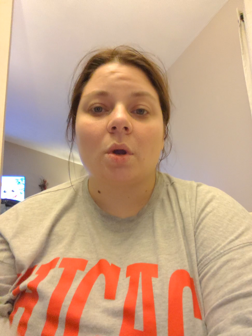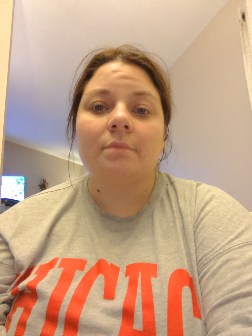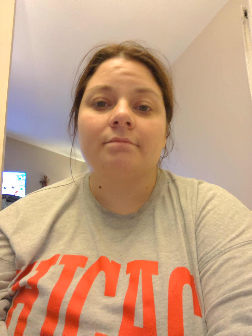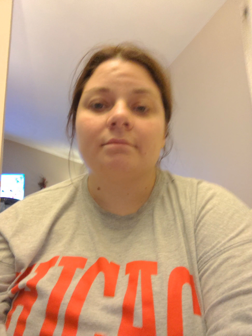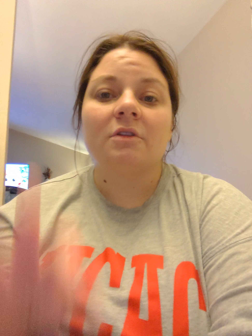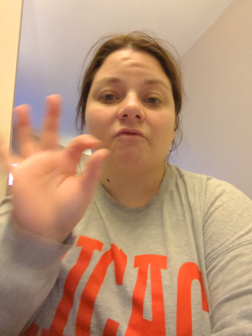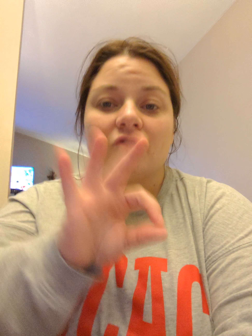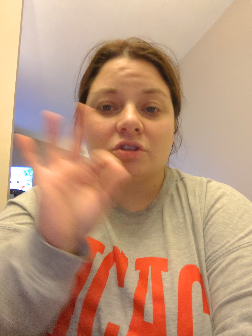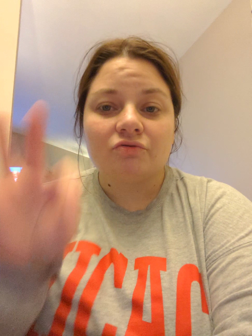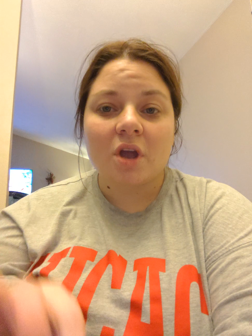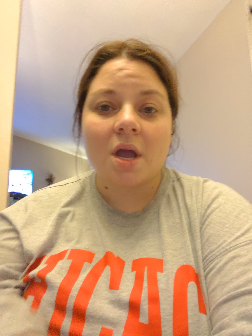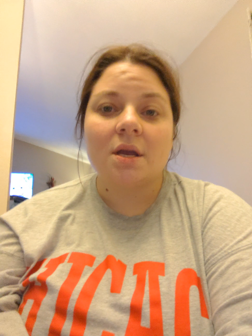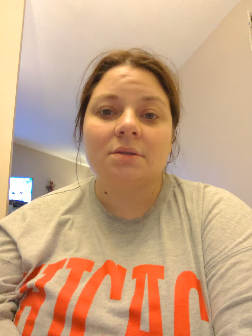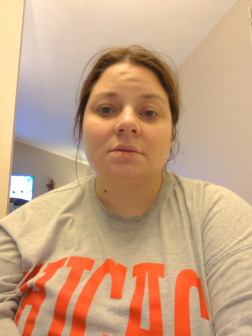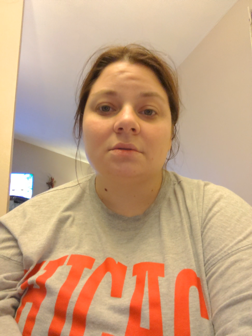french fries